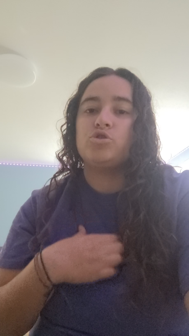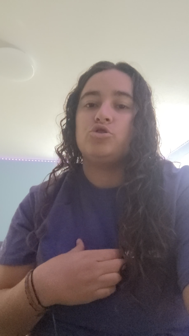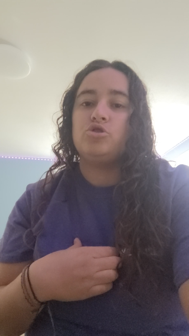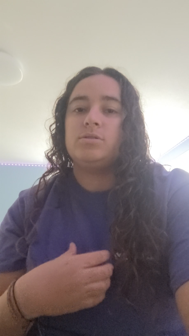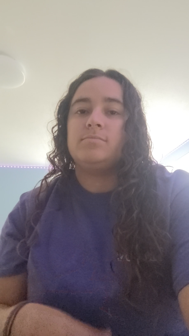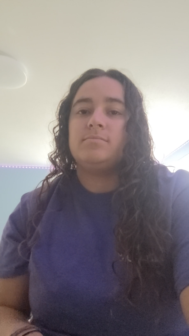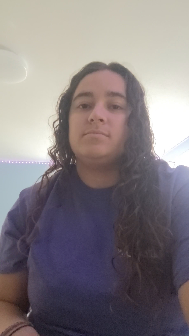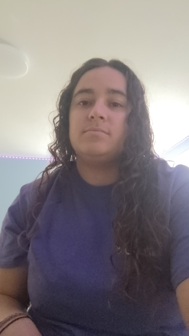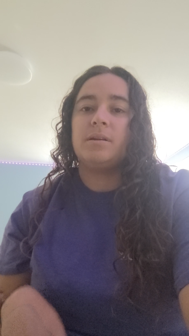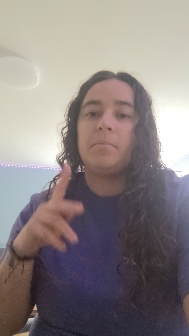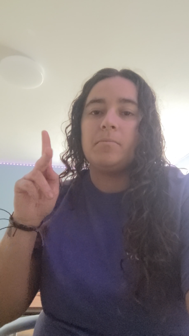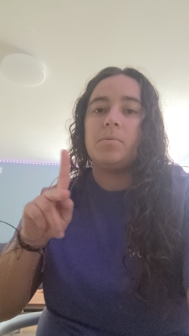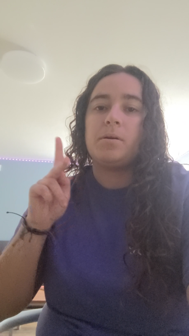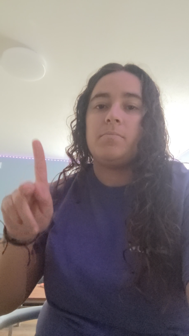people